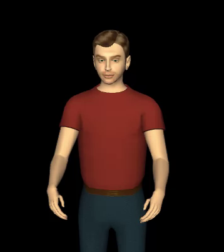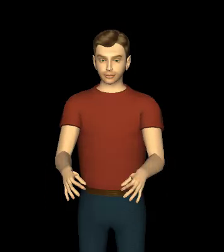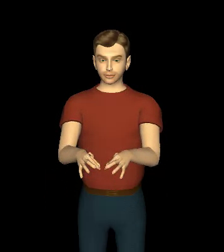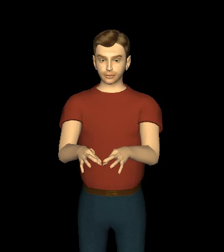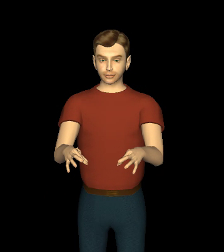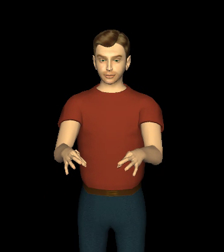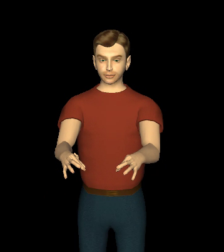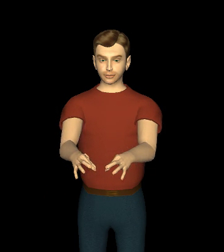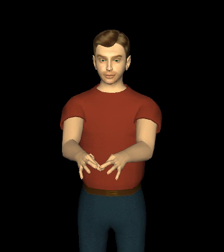غرفة